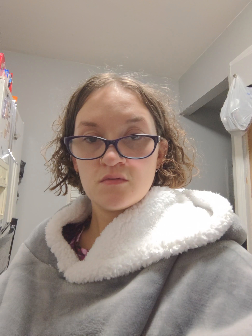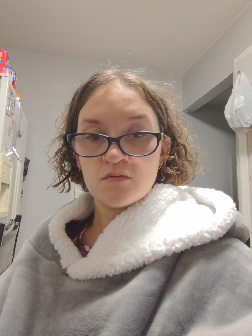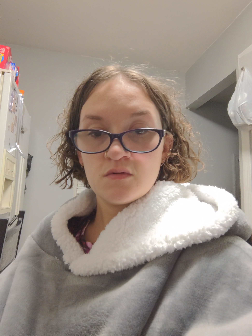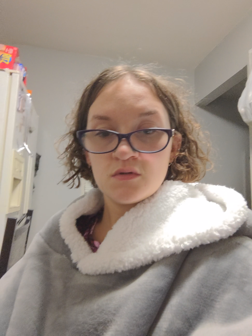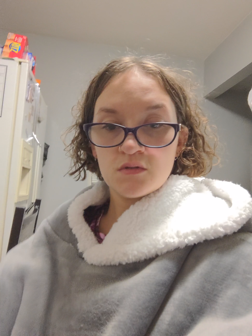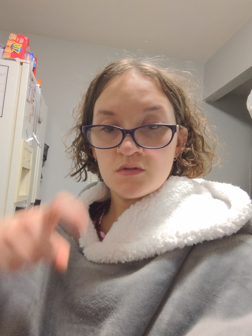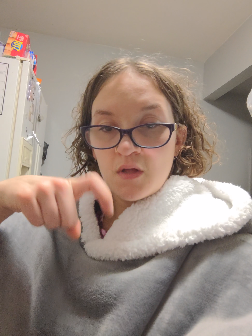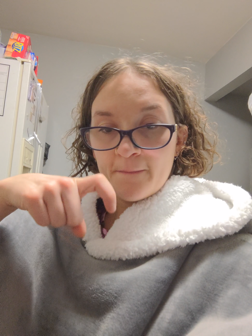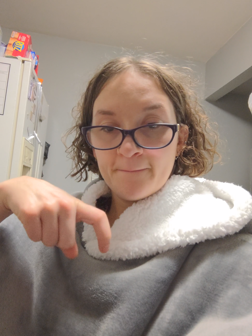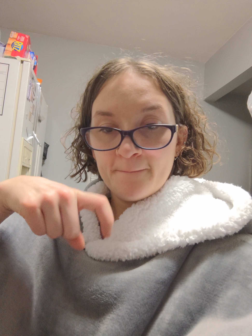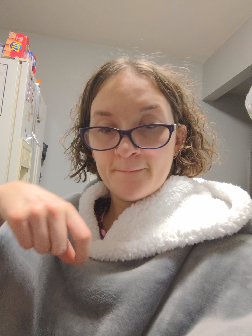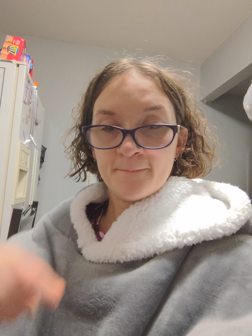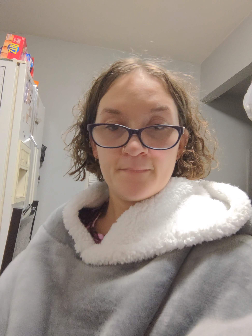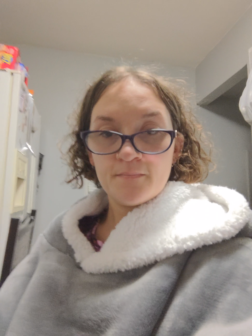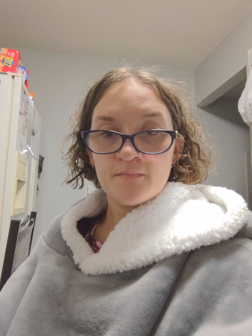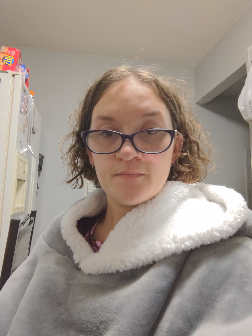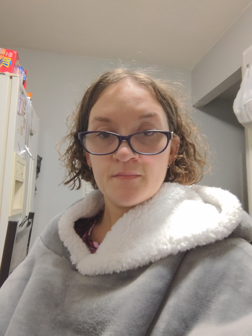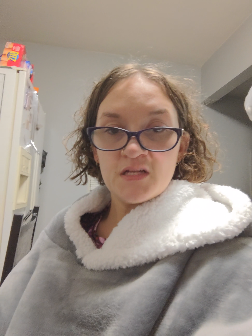time